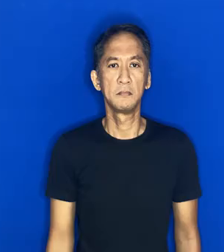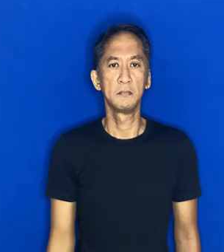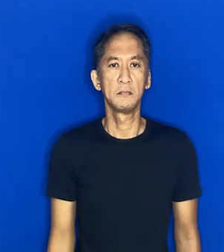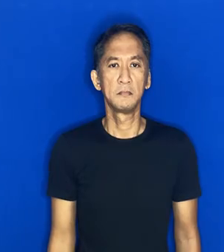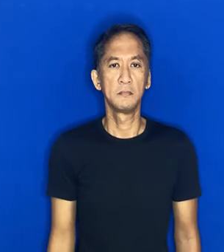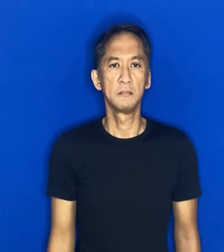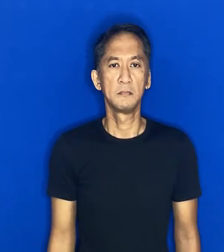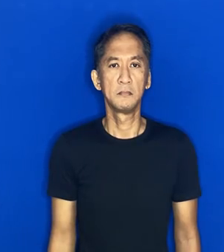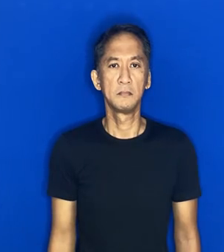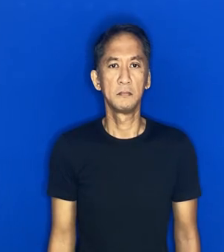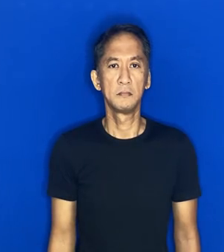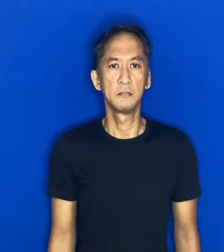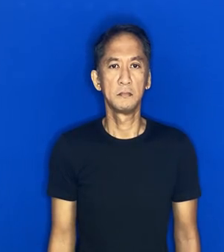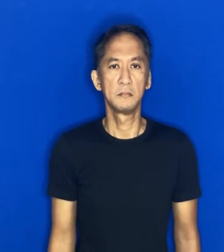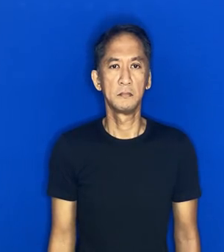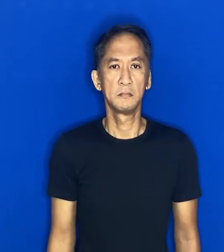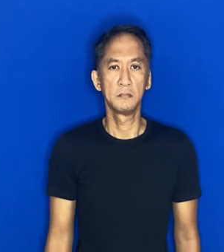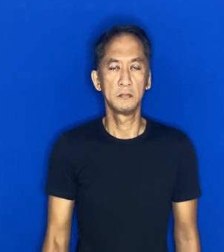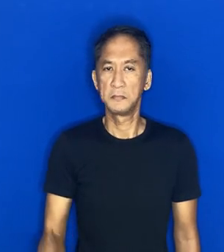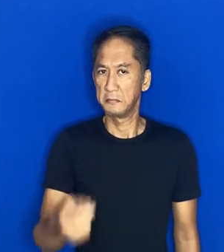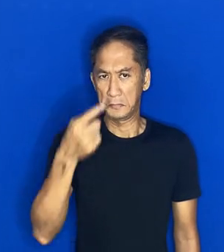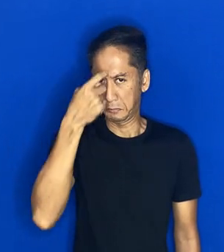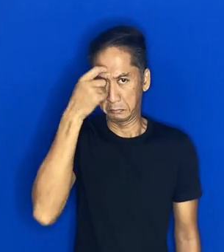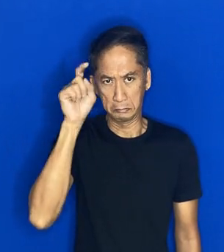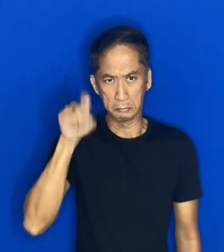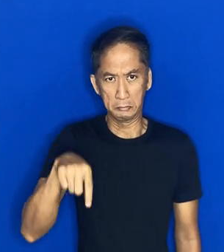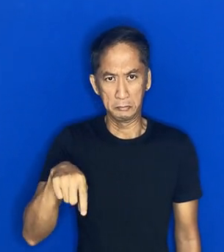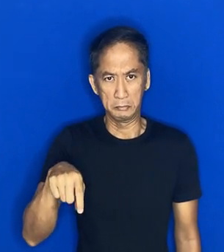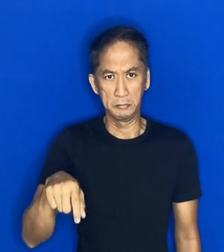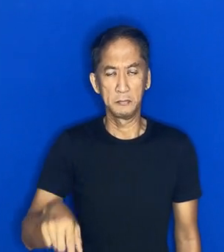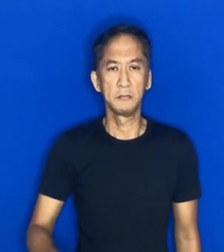don’t understand